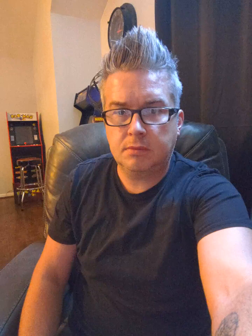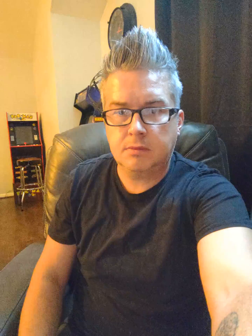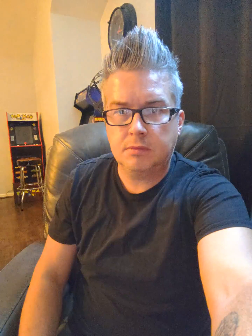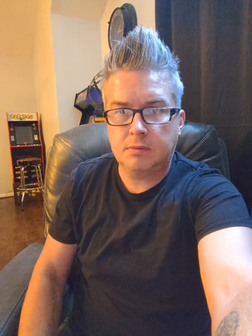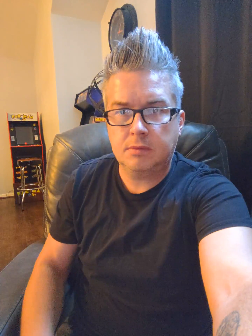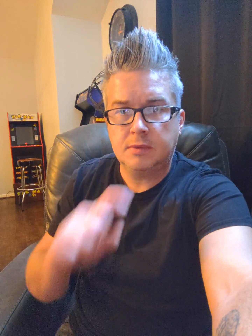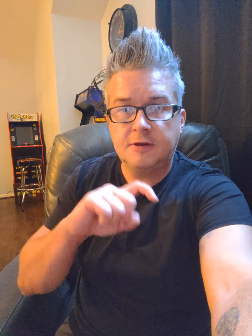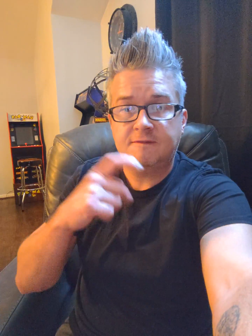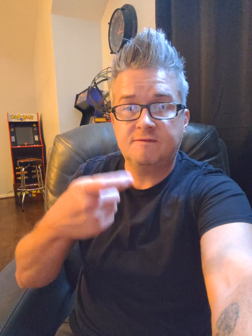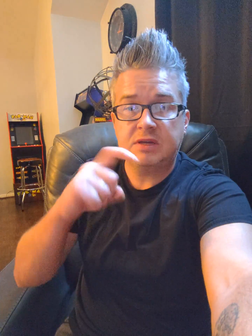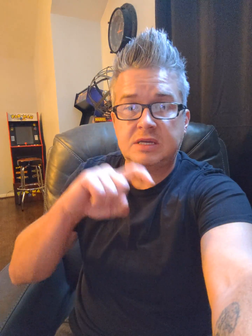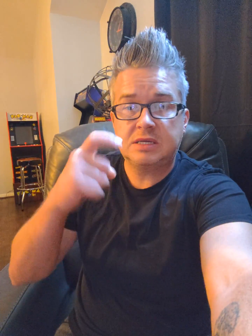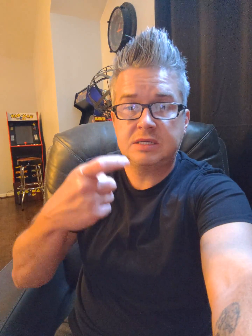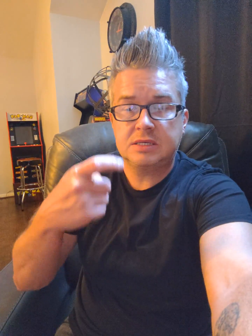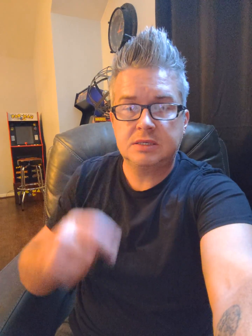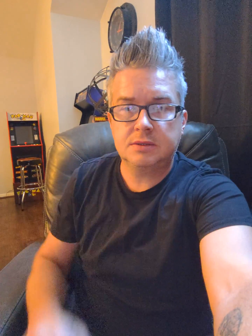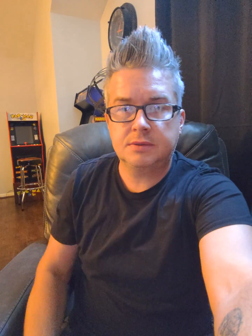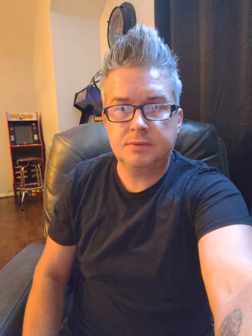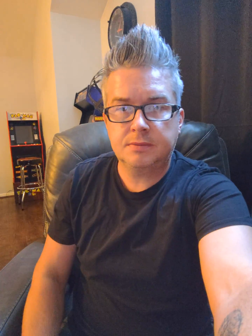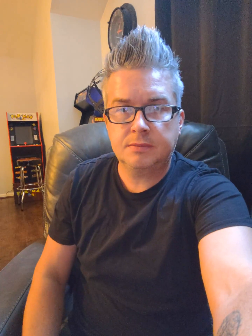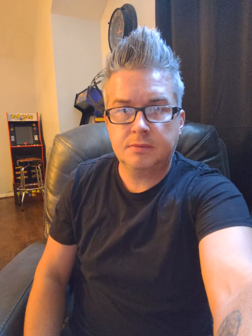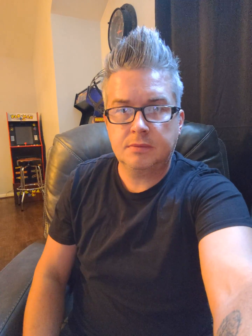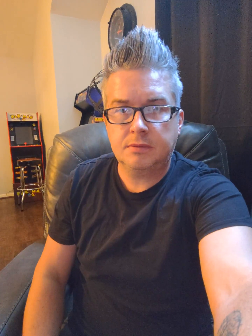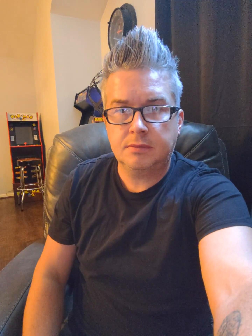friend